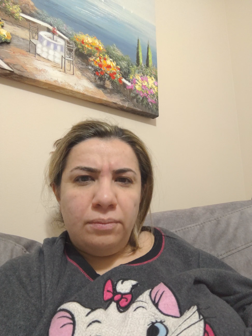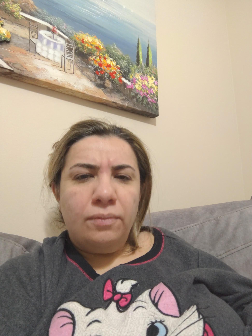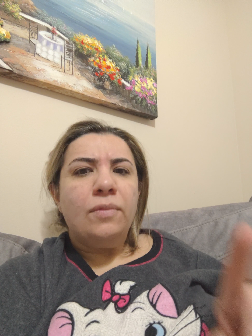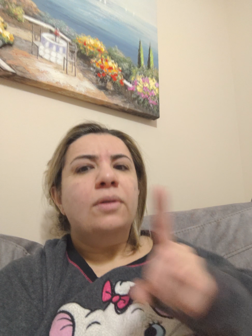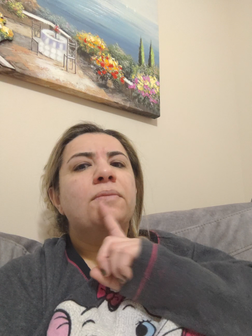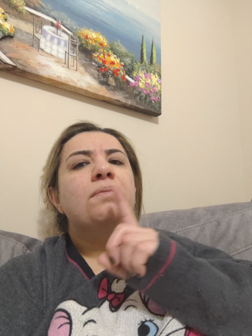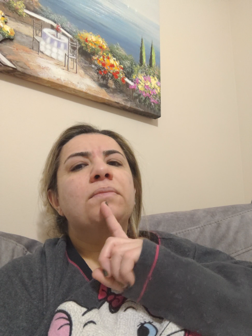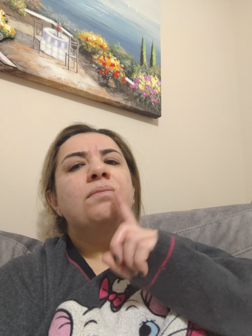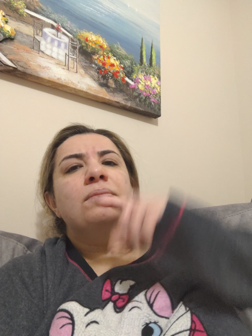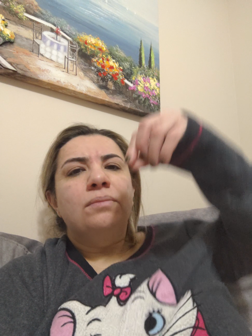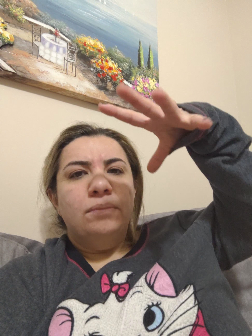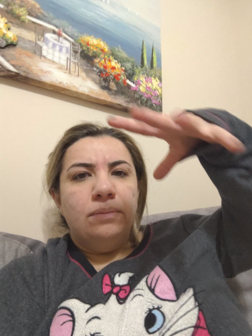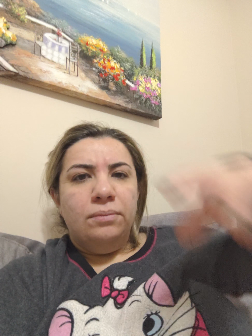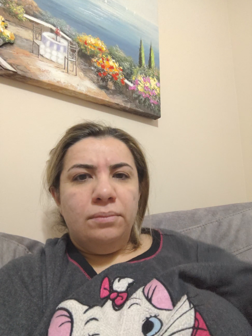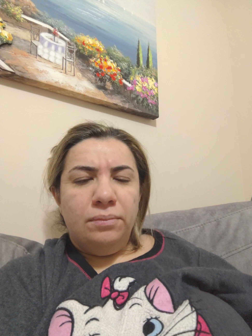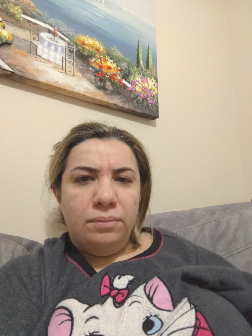lamp